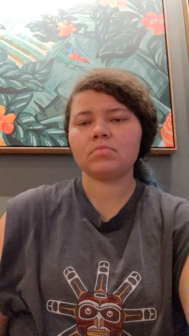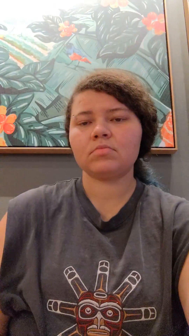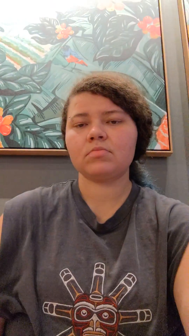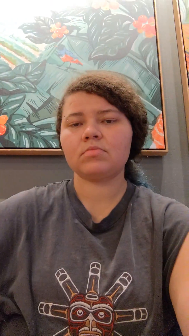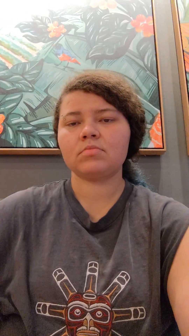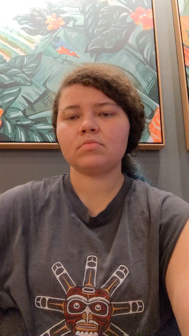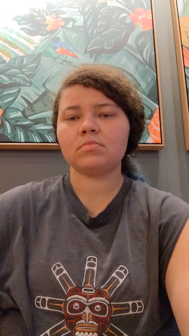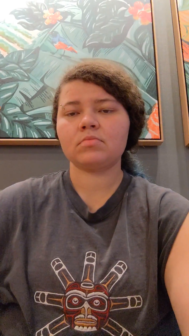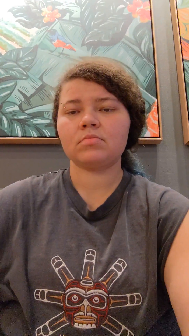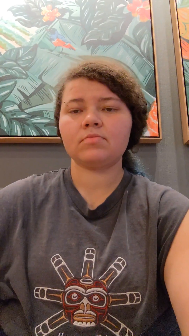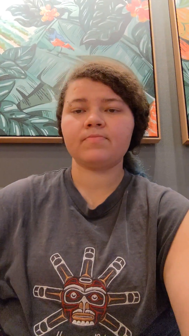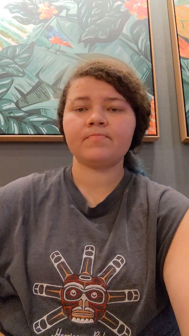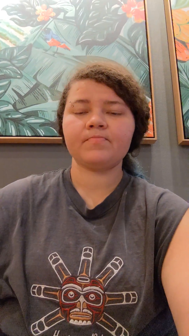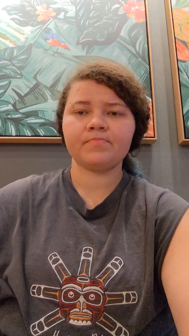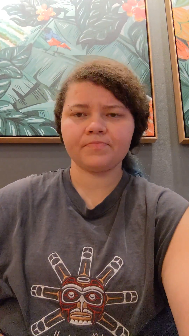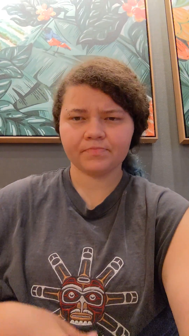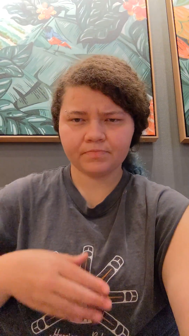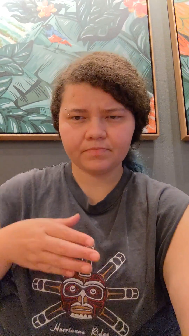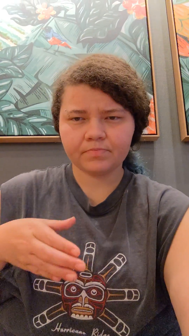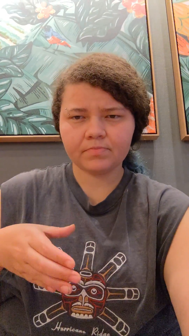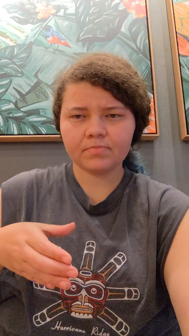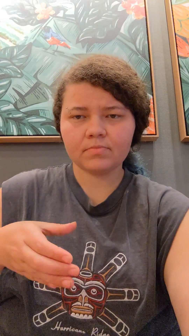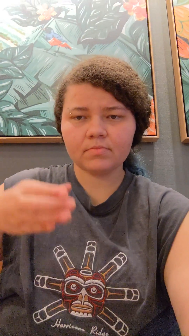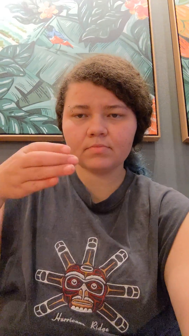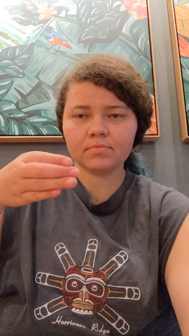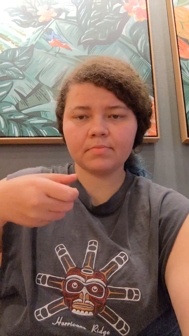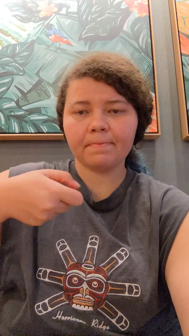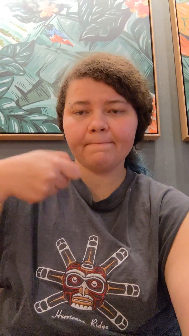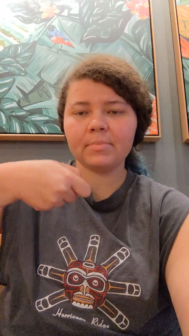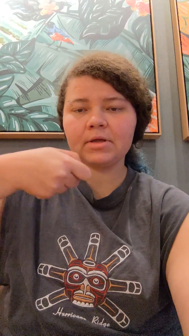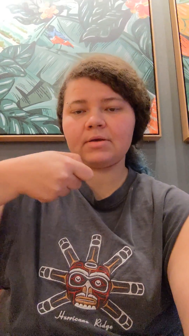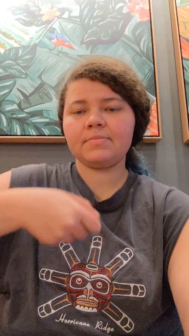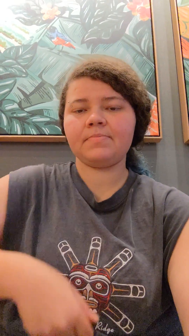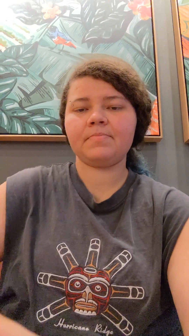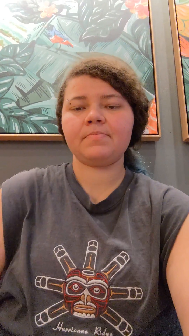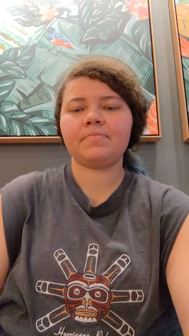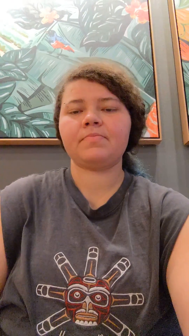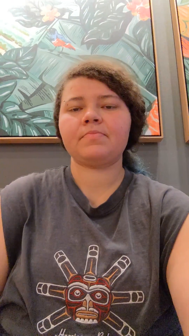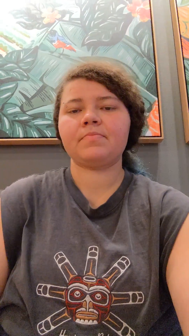bucket